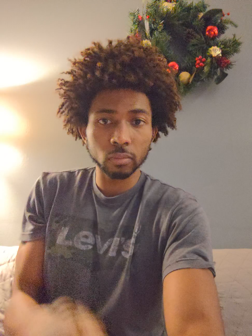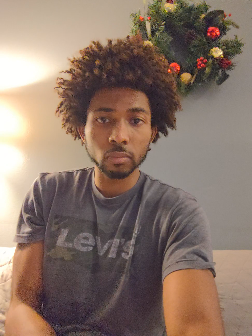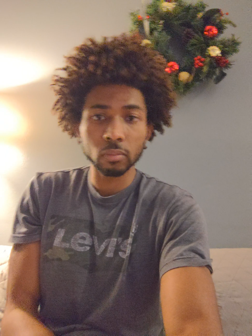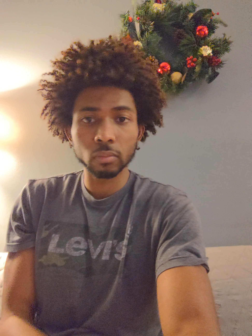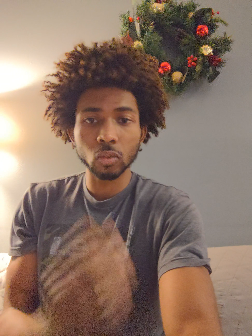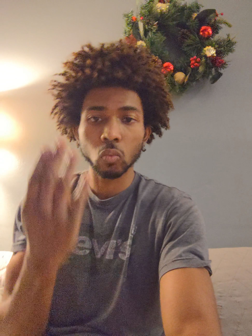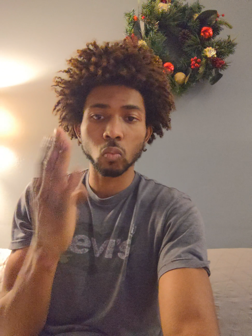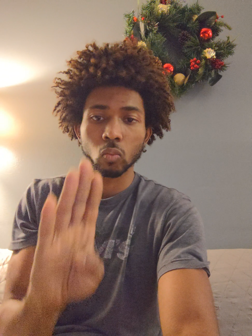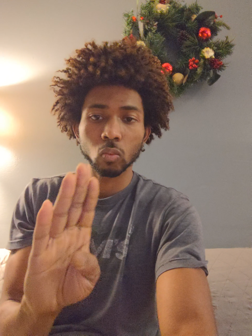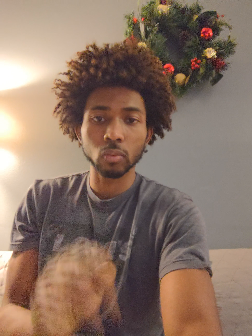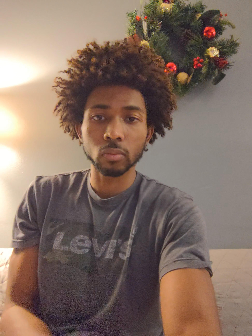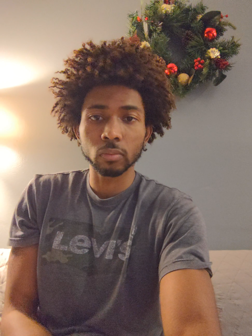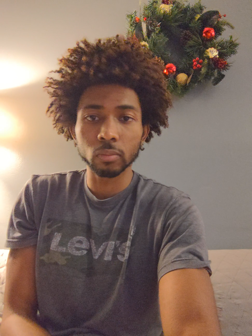close